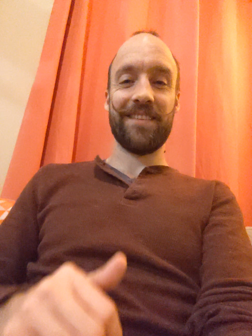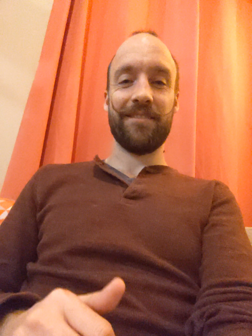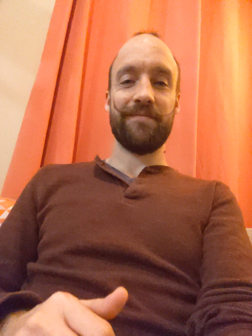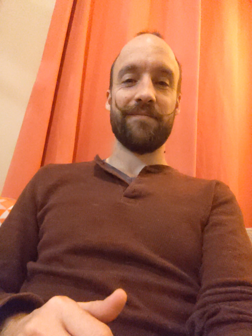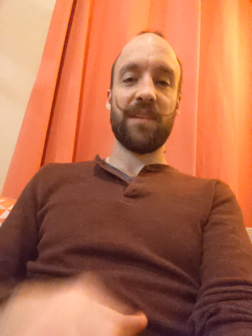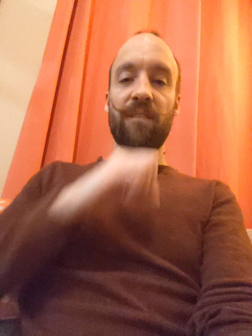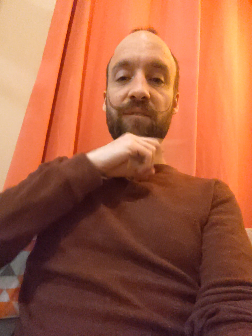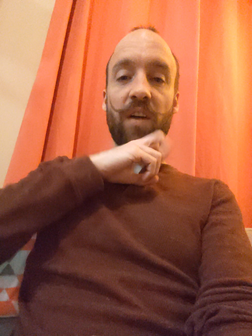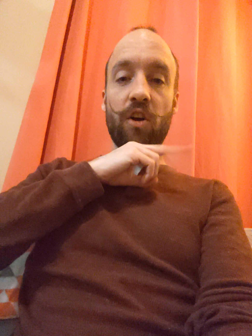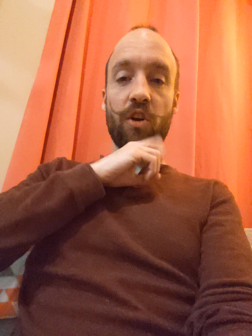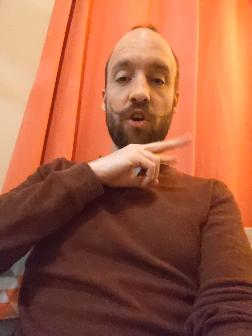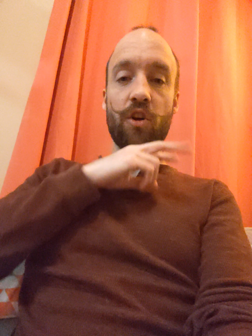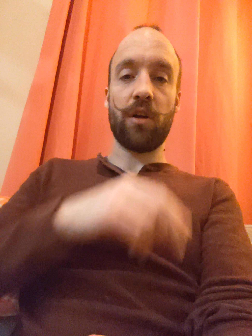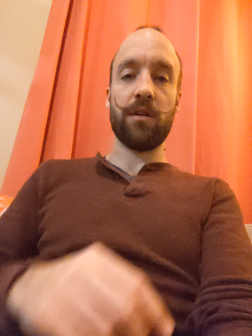frog